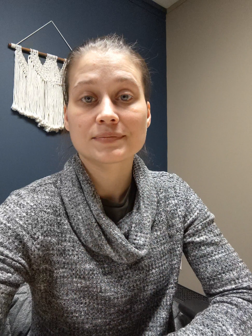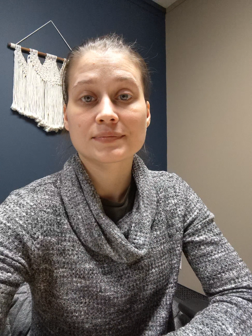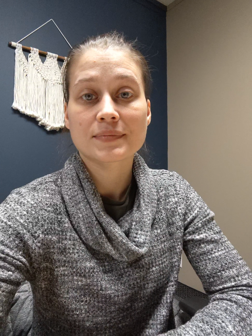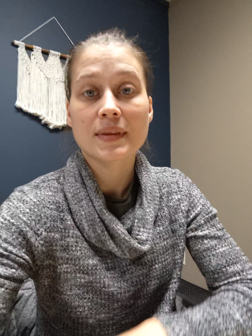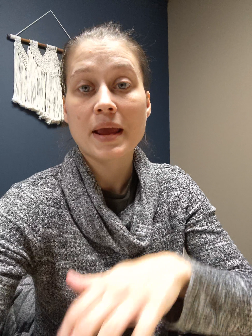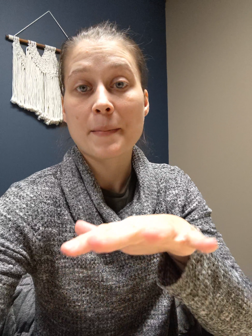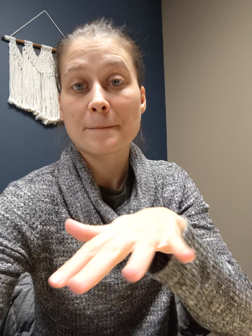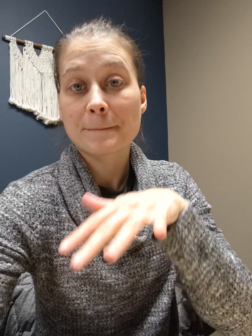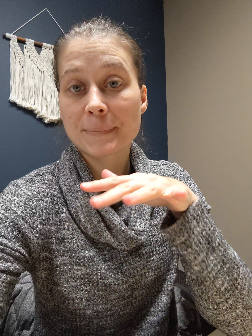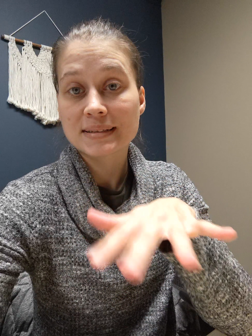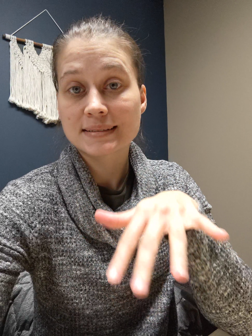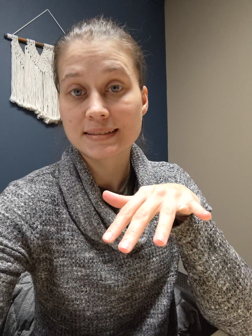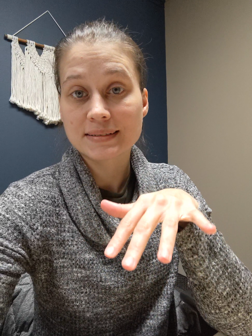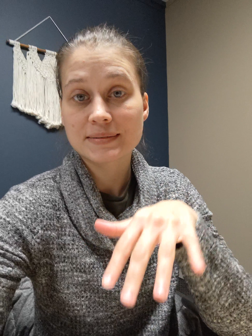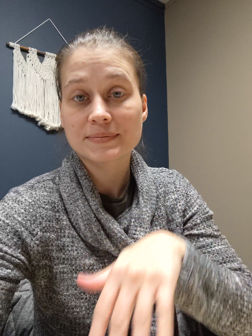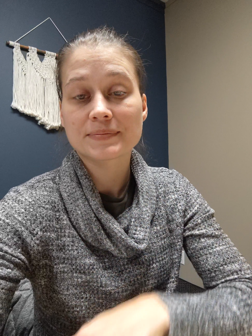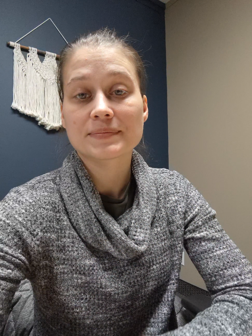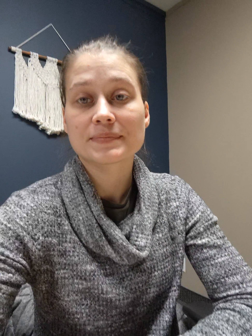mitten